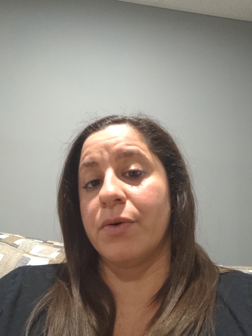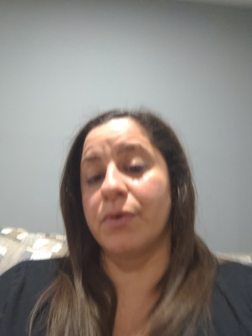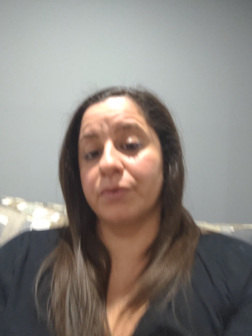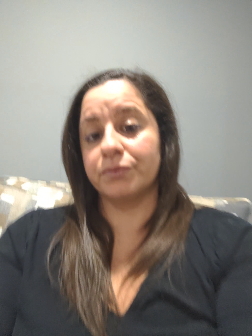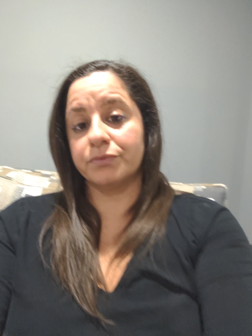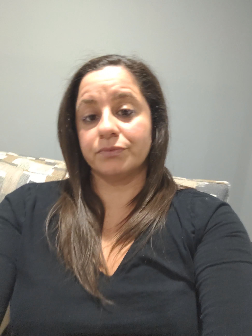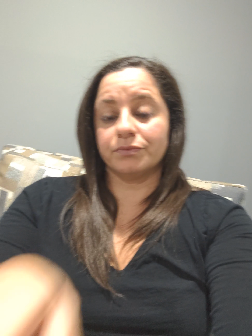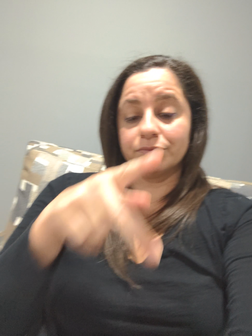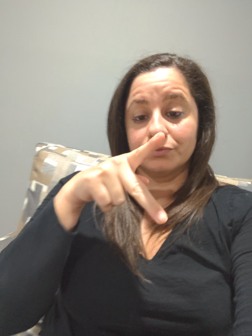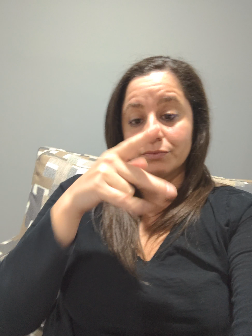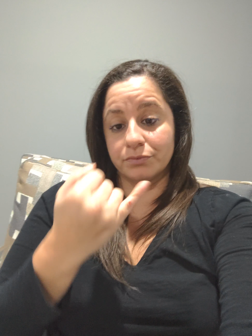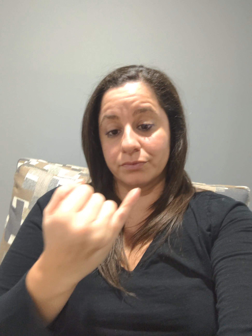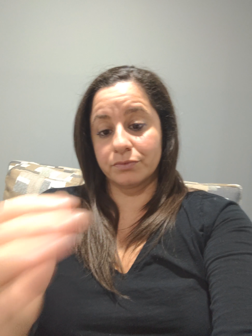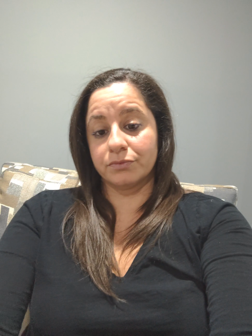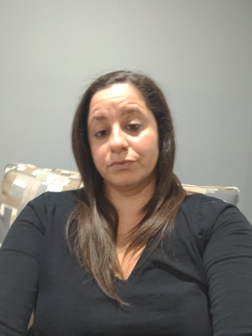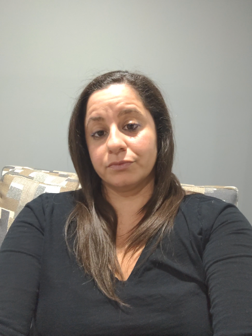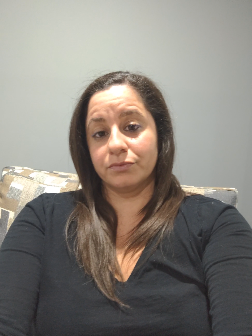pajamas